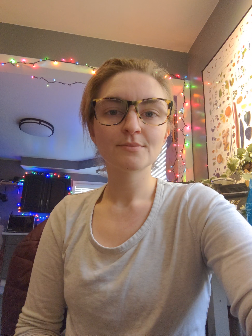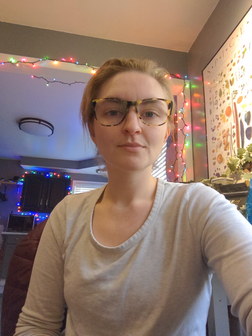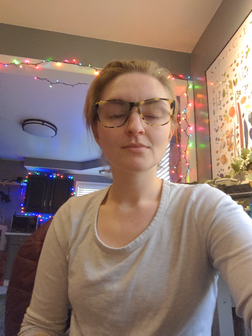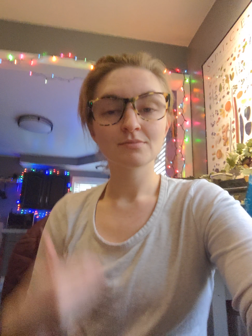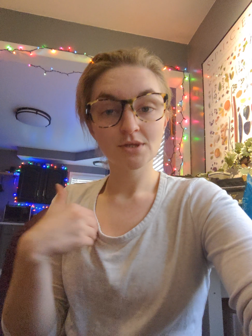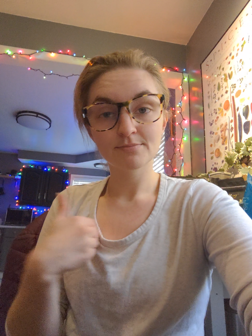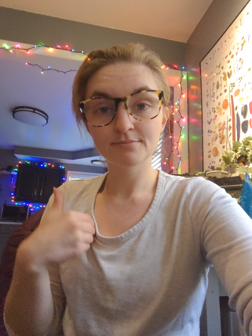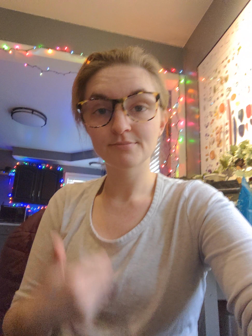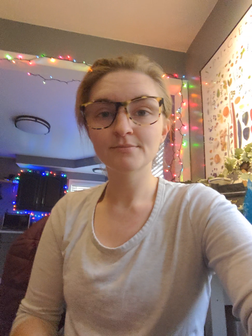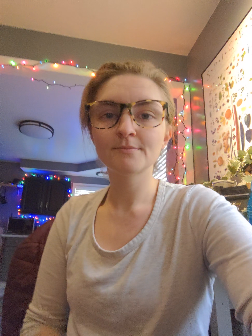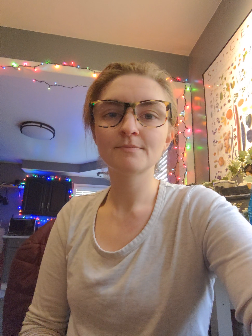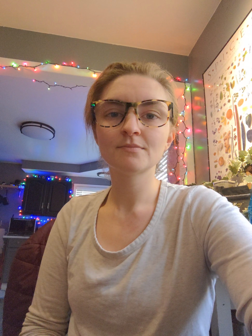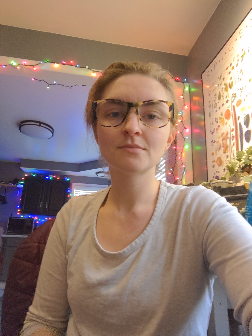animal